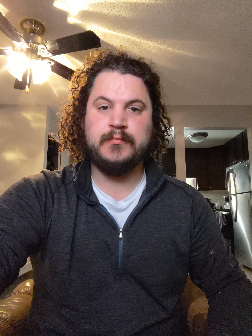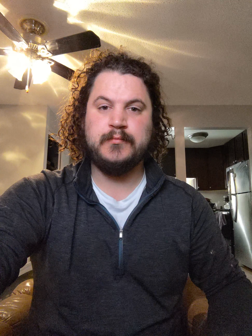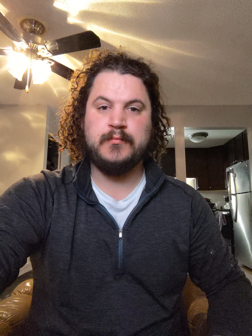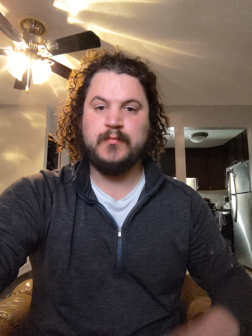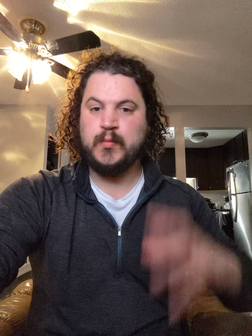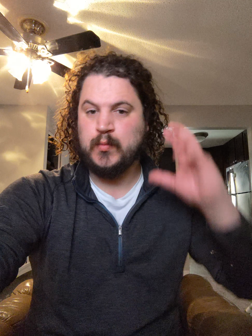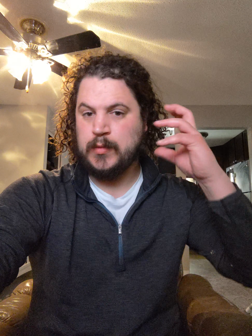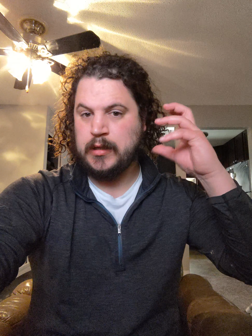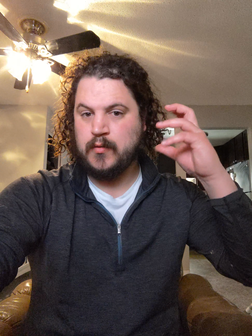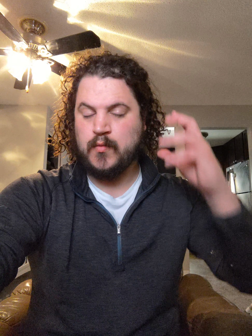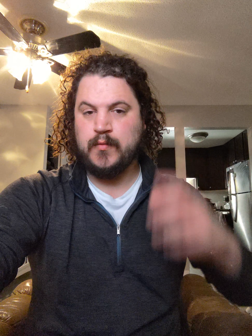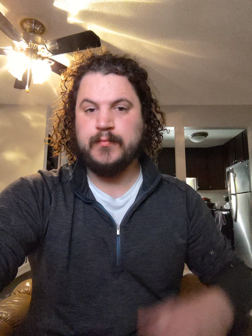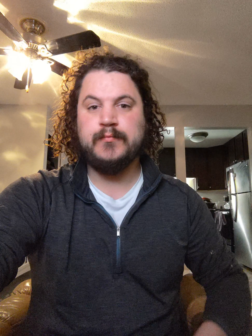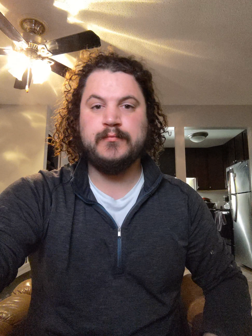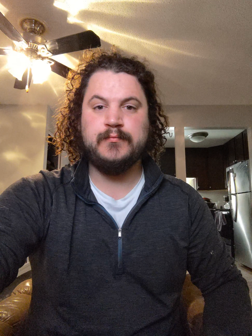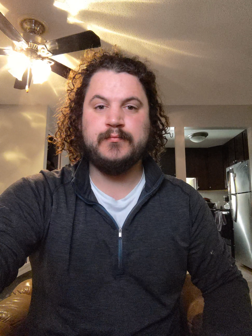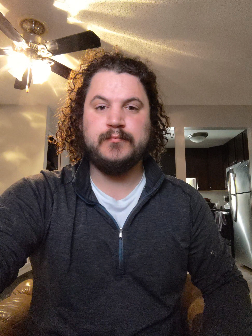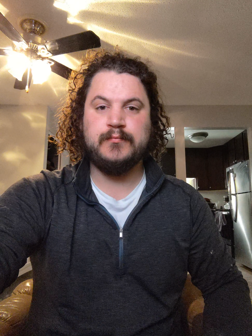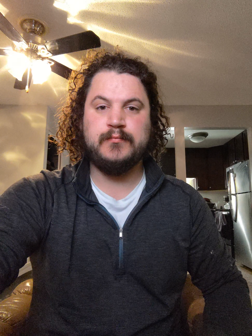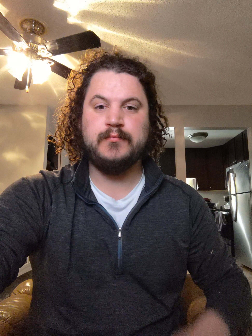radio